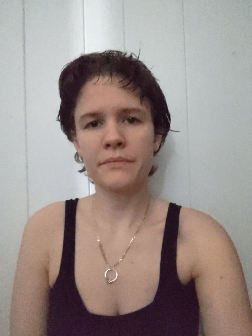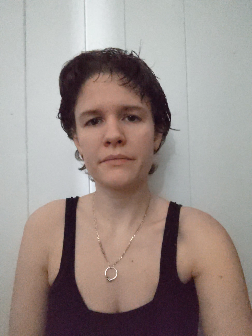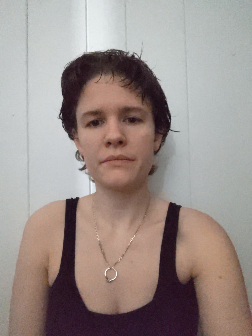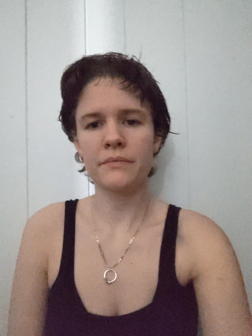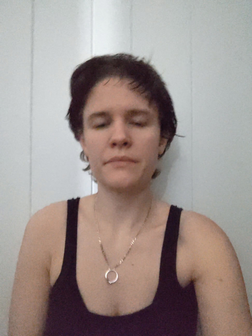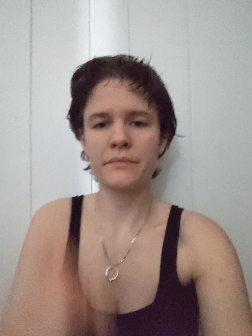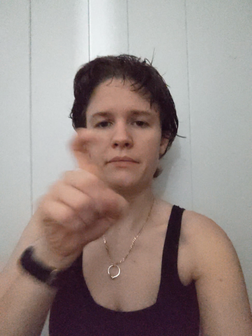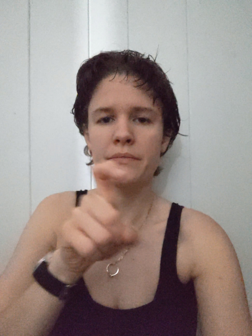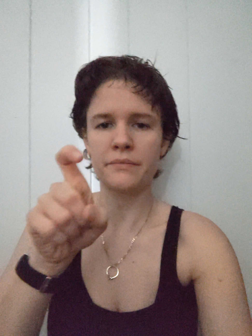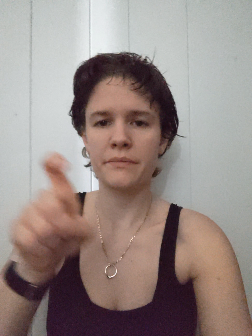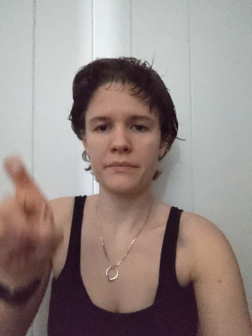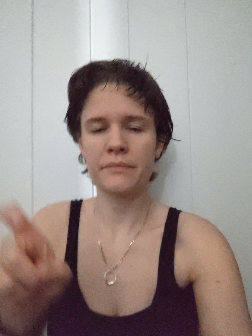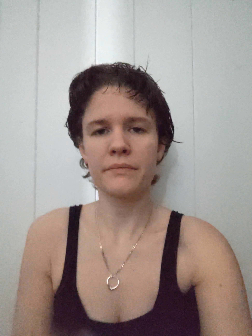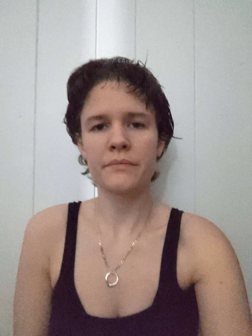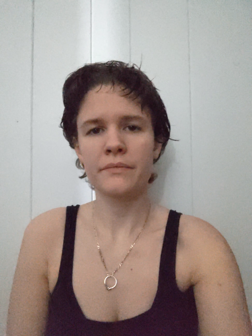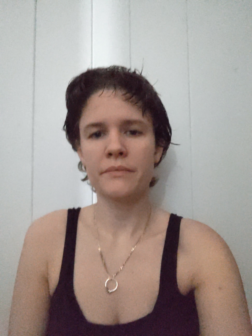closet